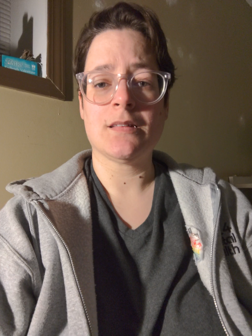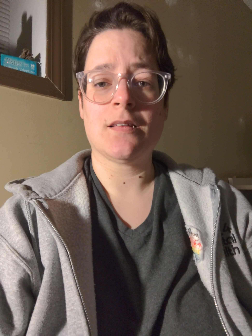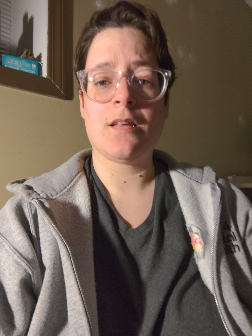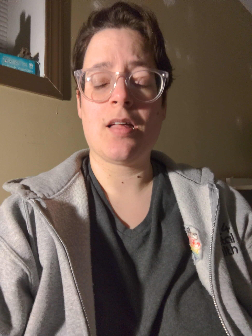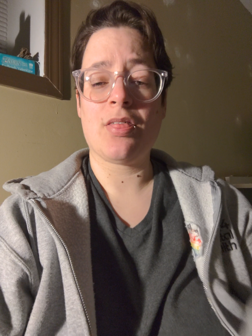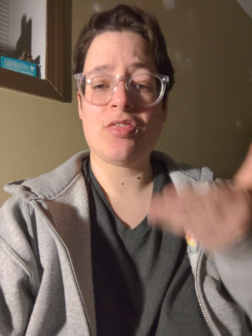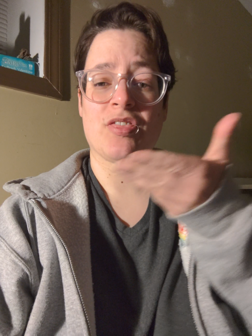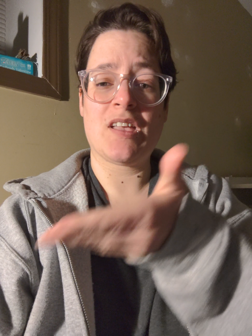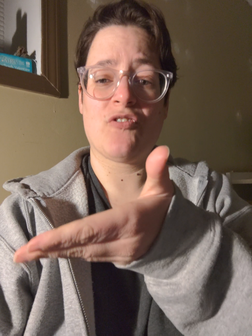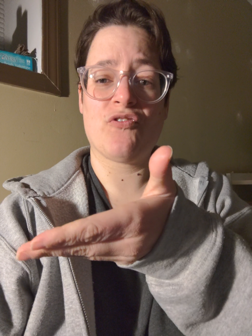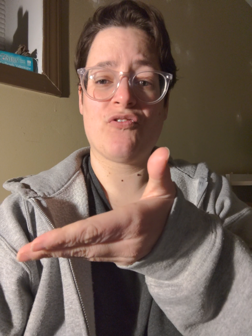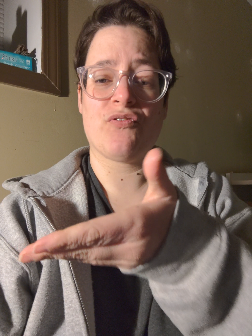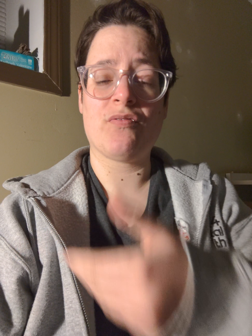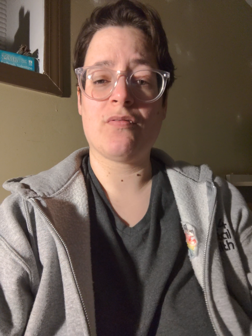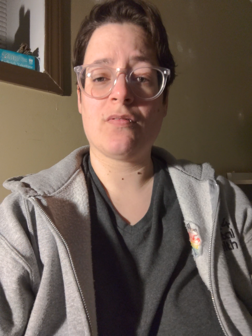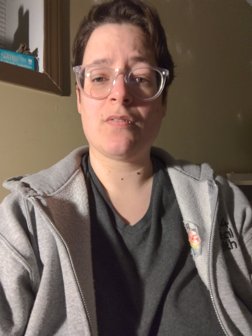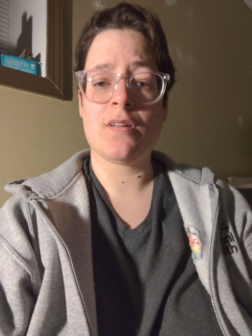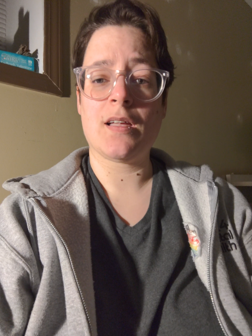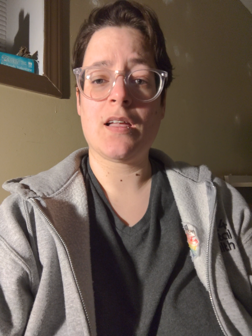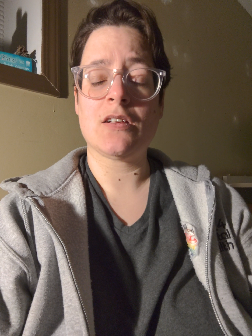there